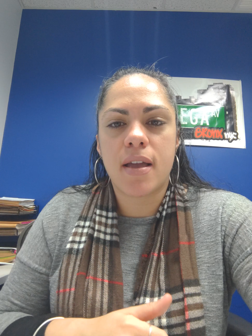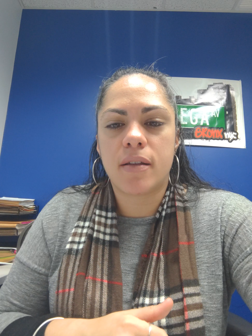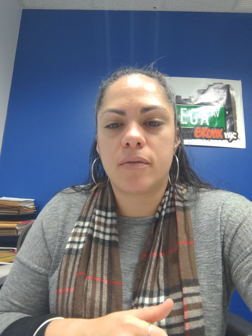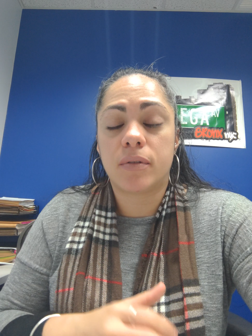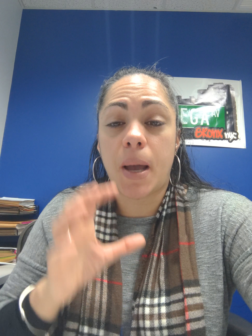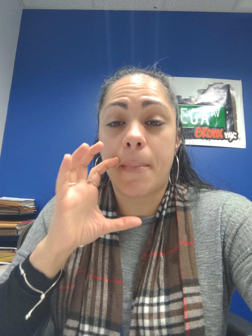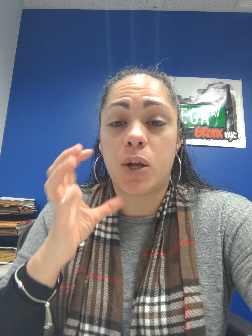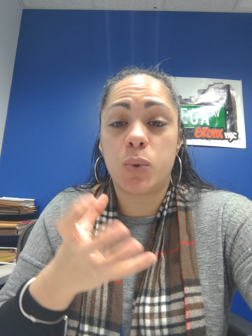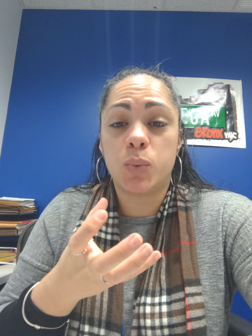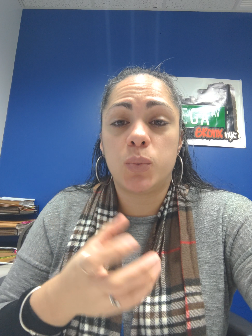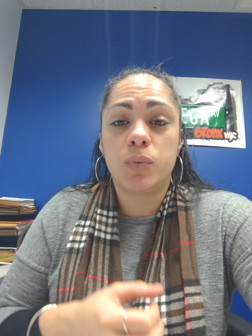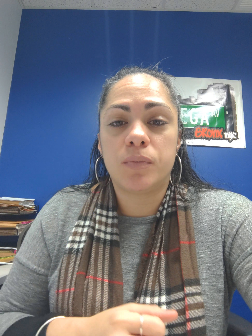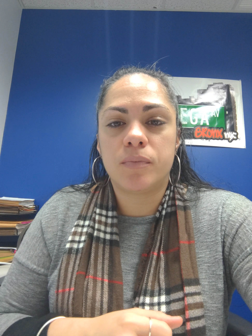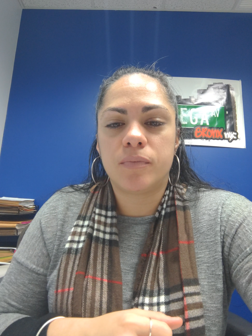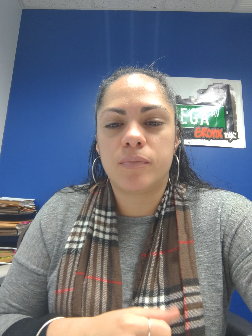balloon